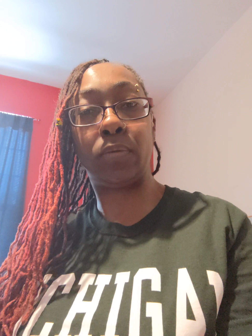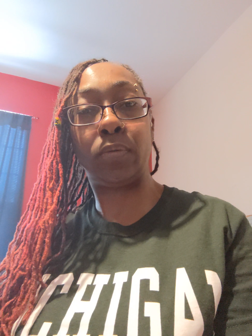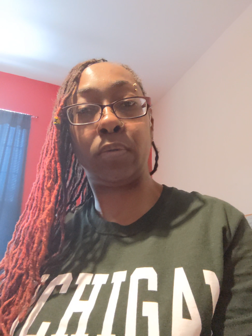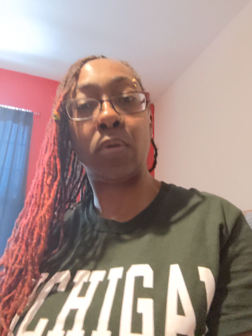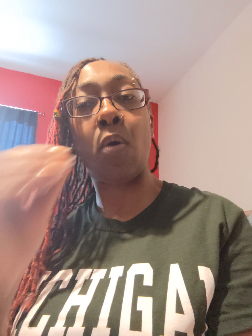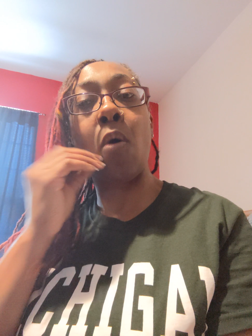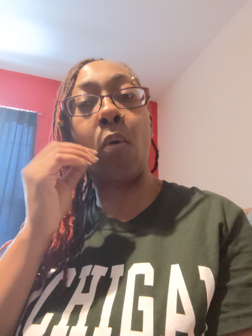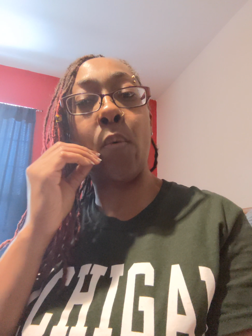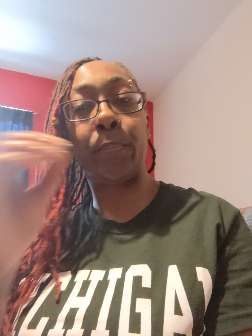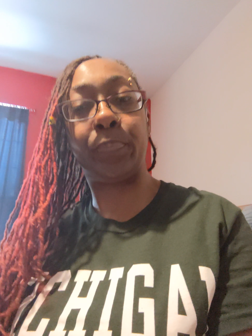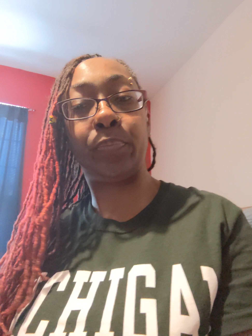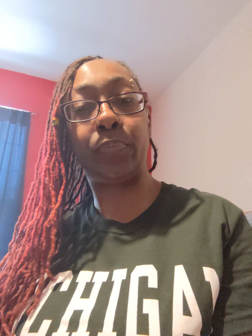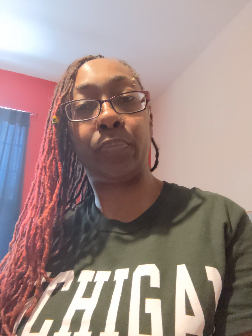home